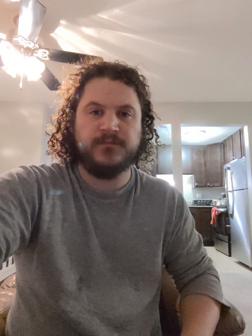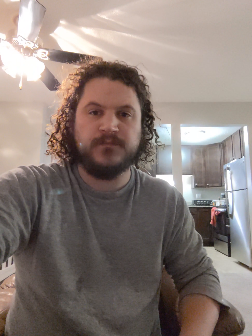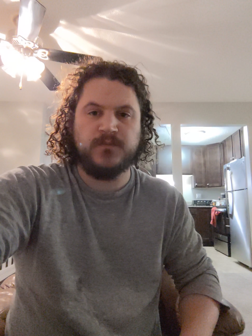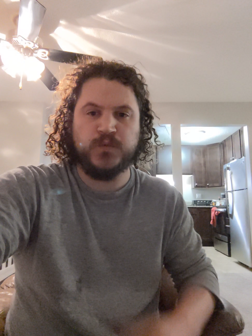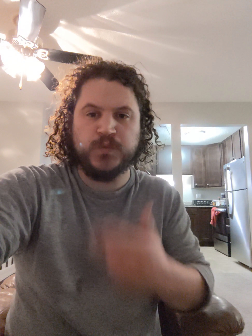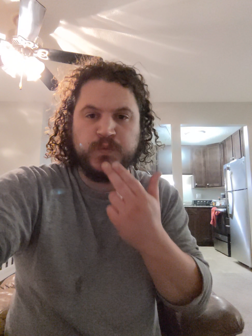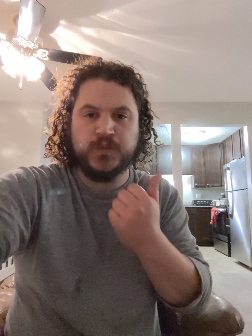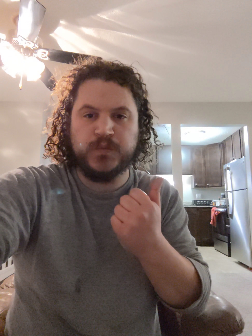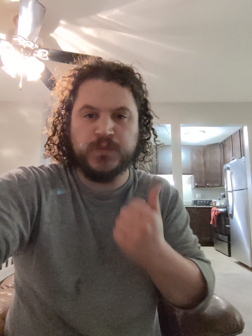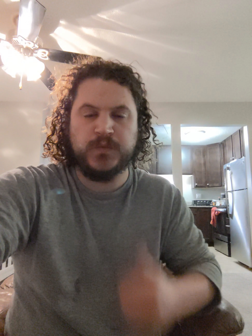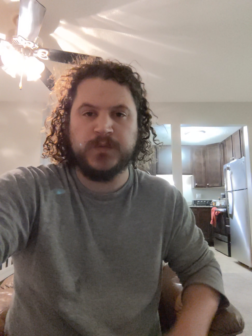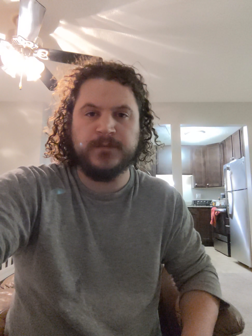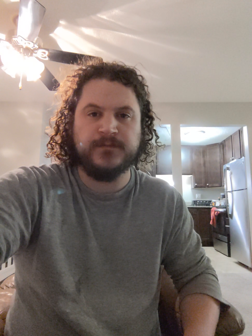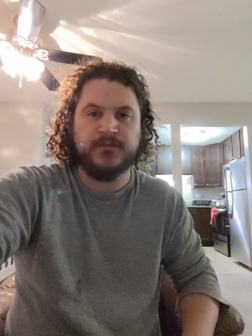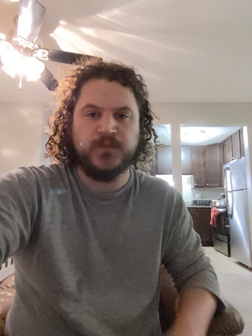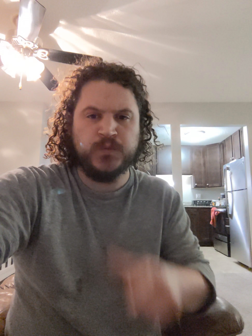cute